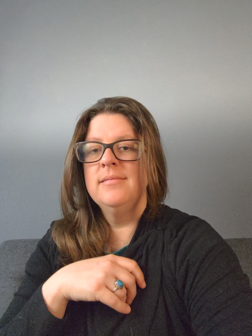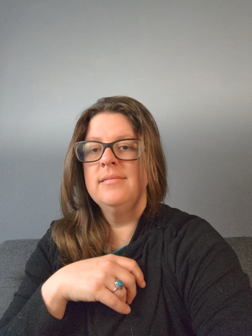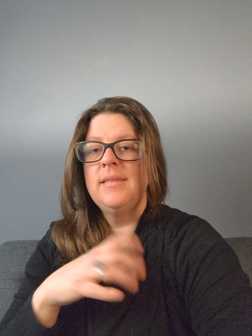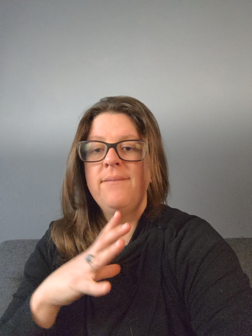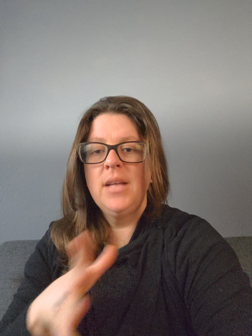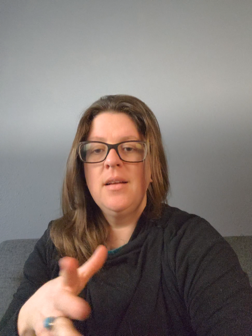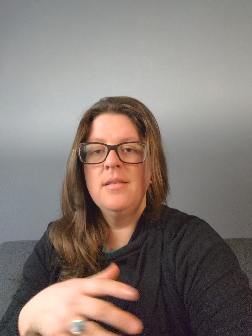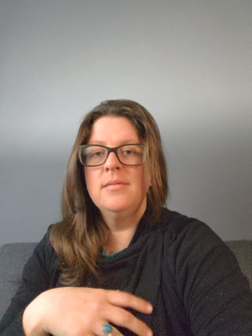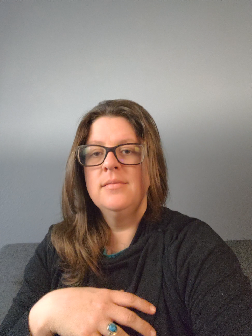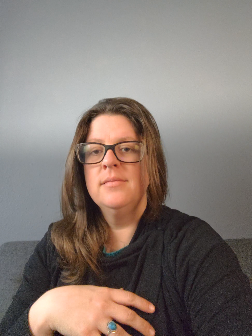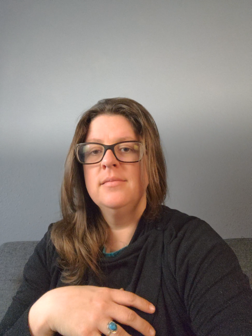fine